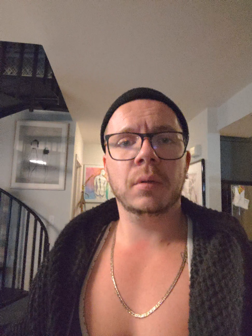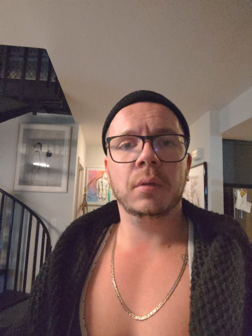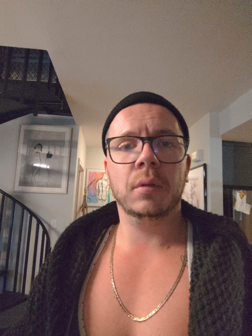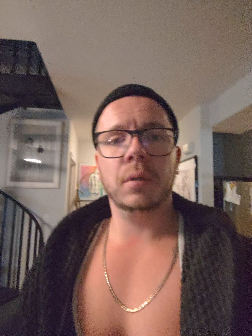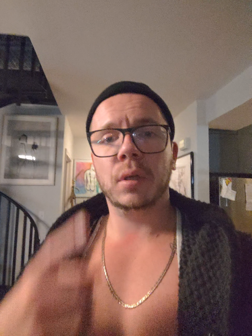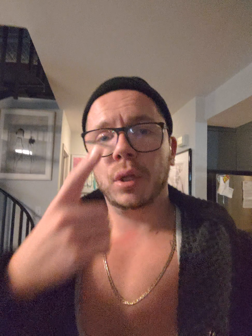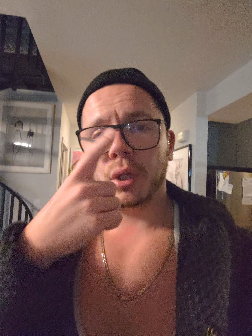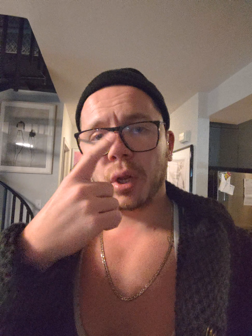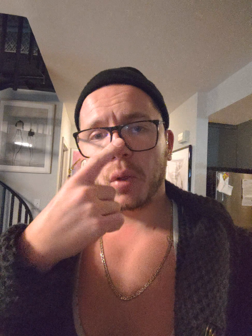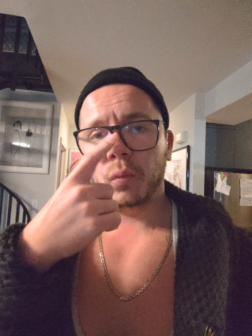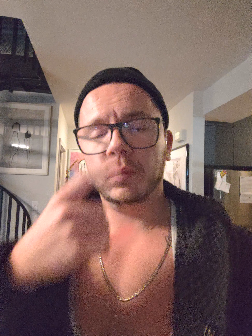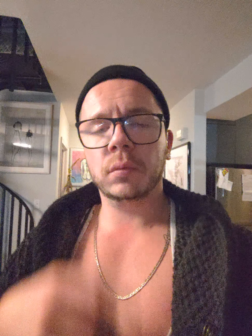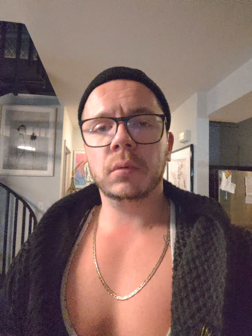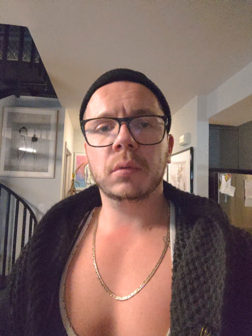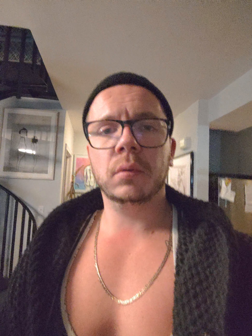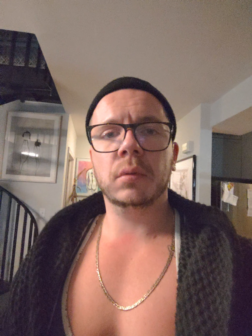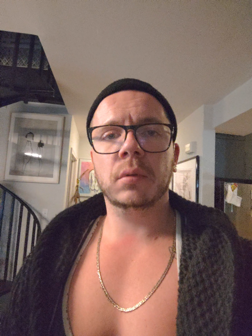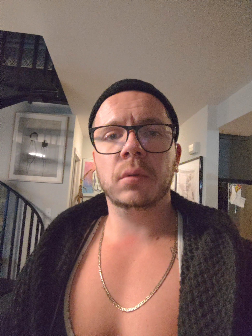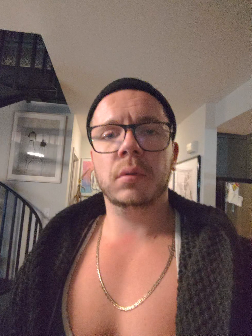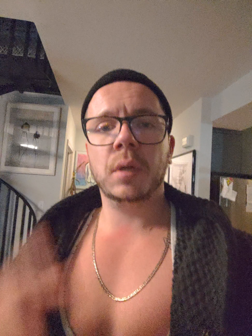nose